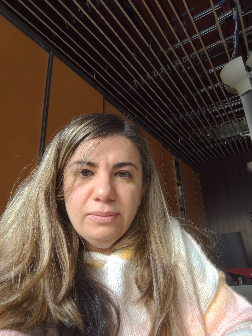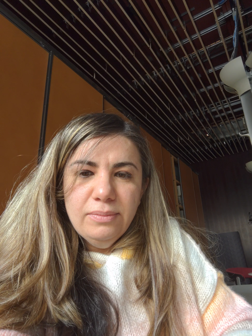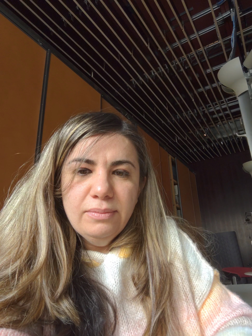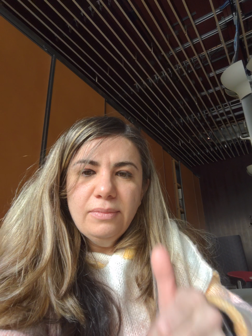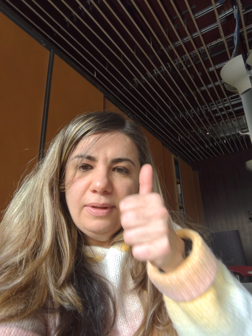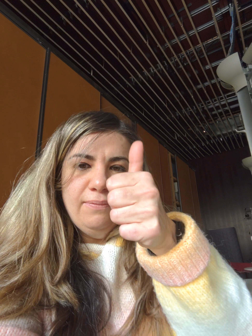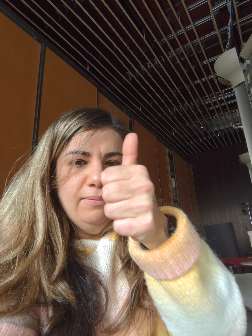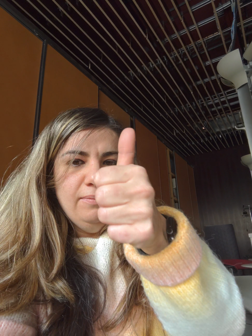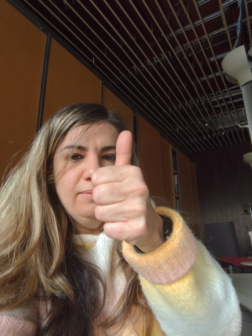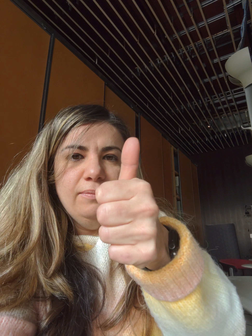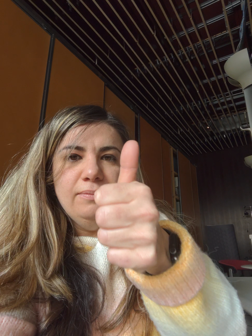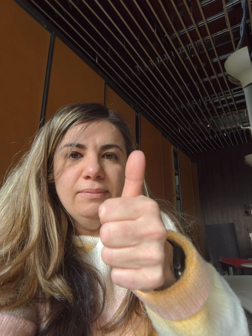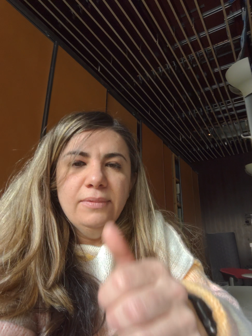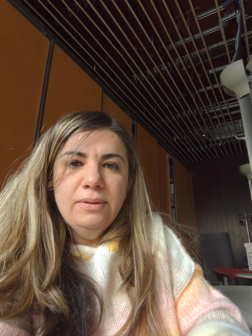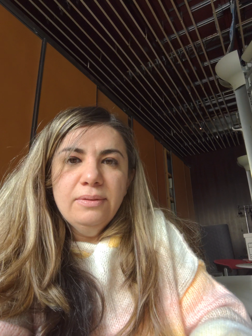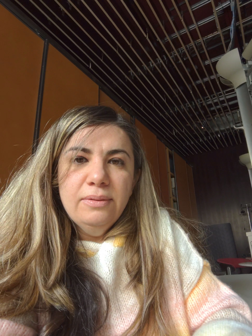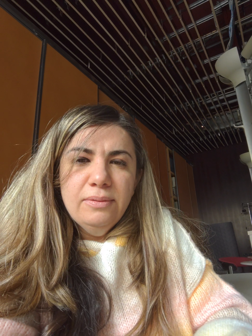yourself